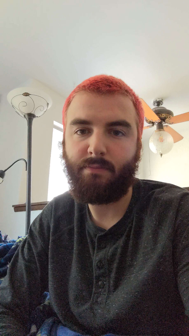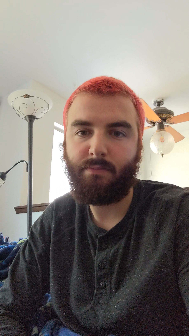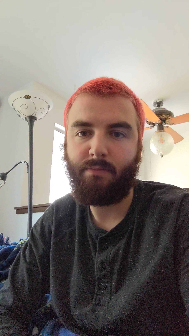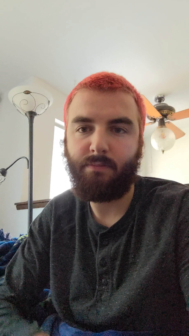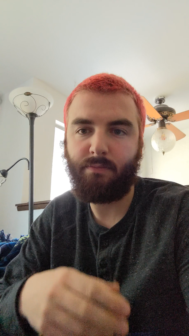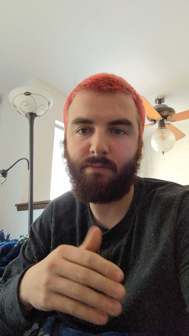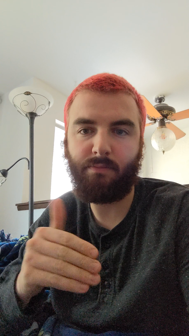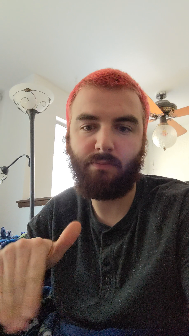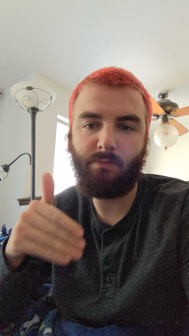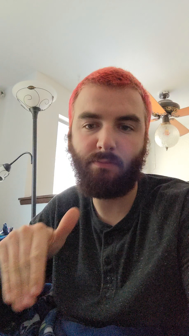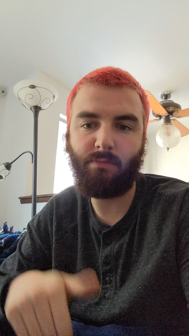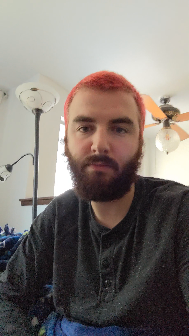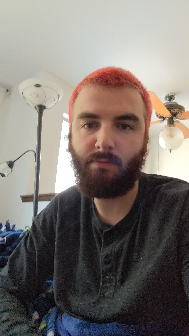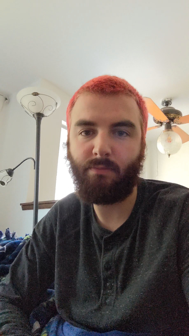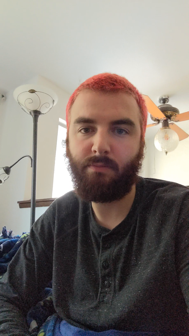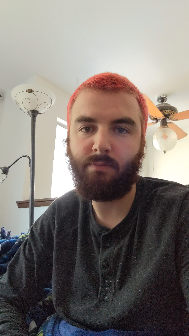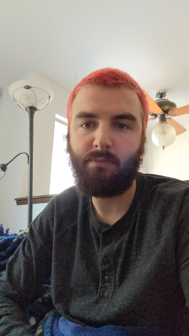shorts